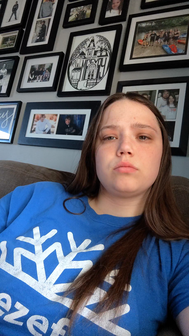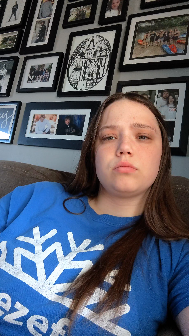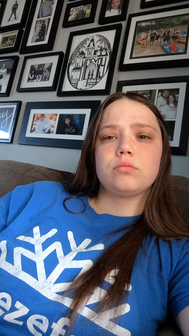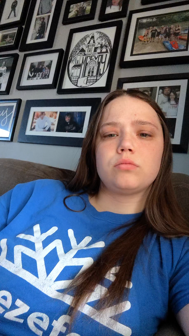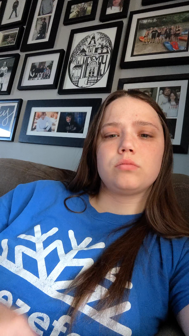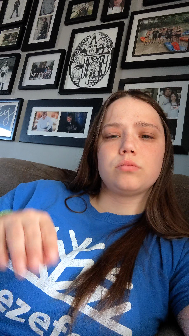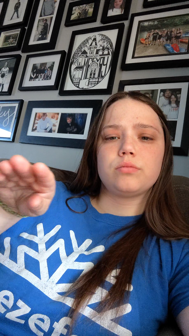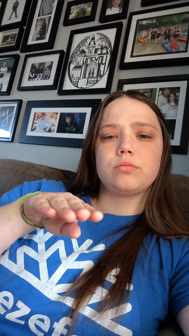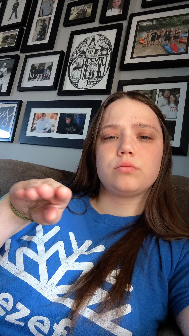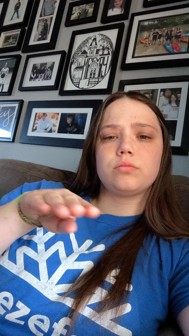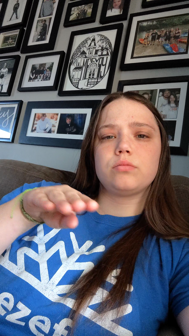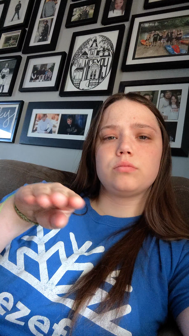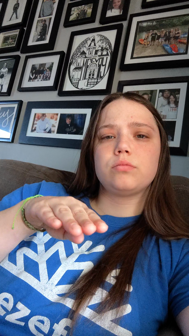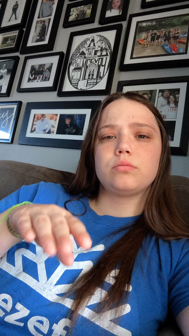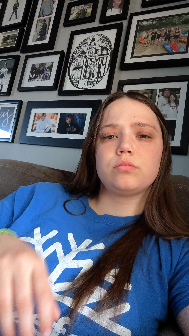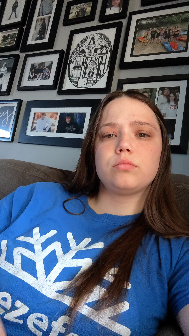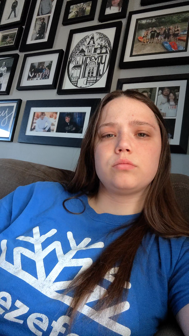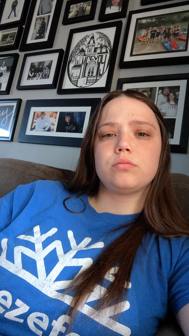boots